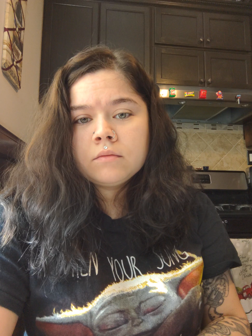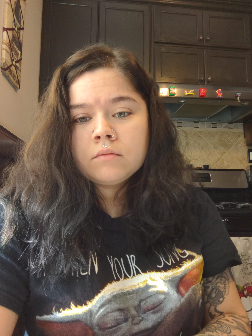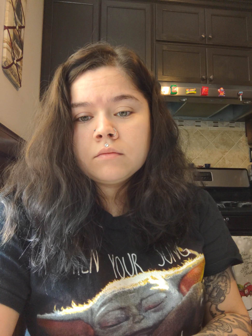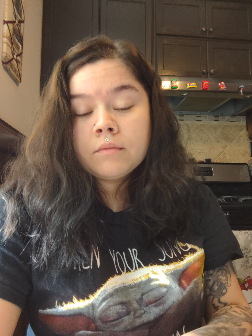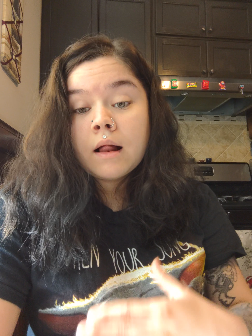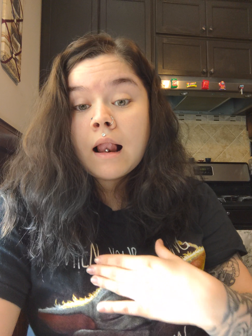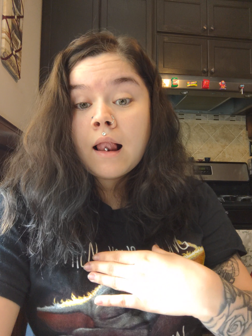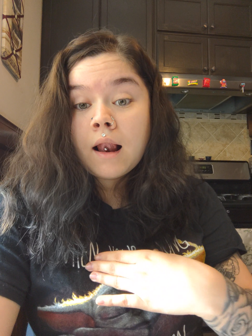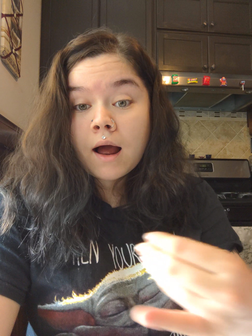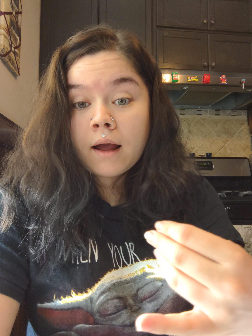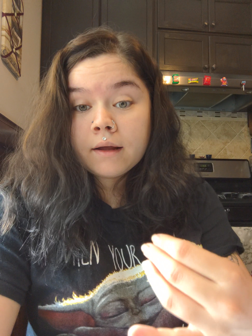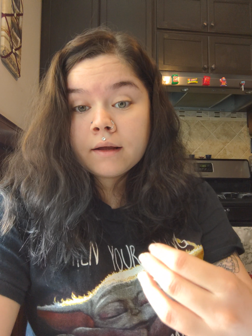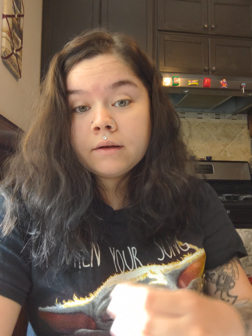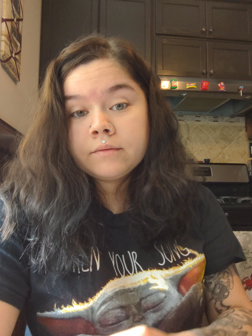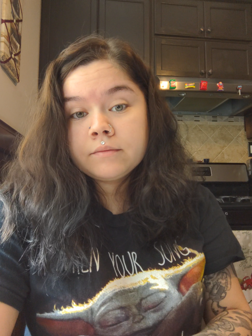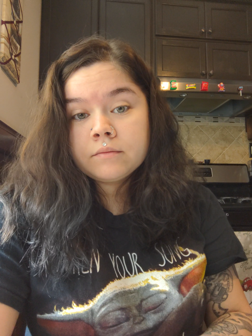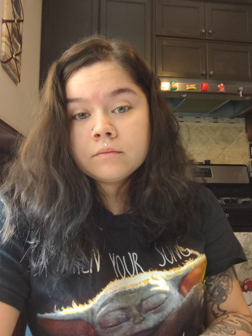like